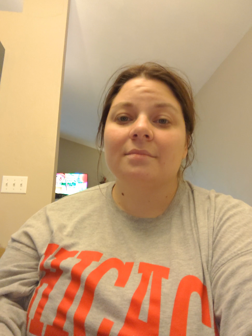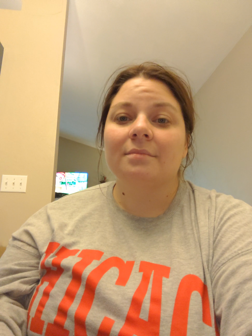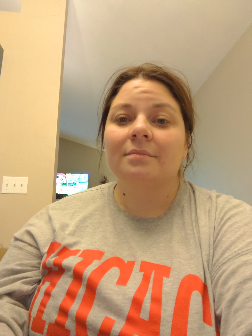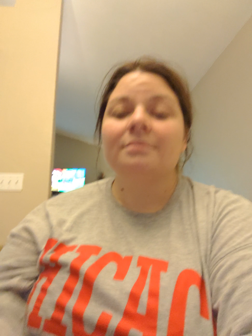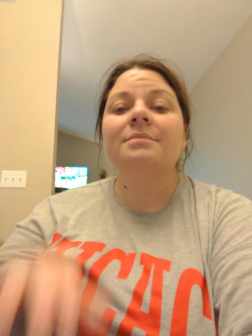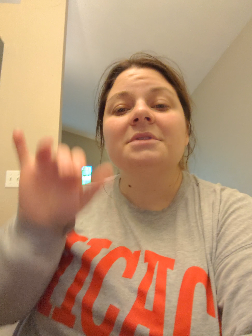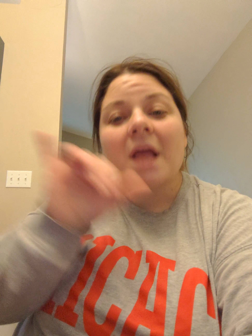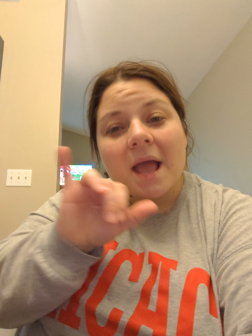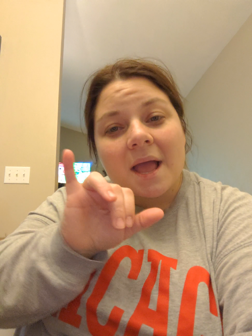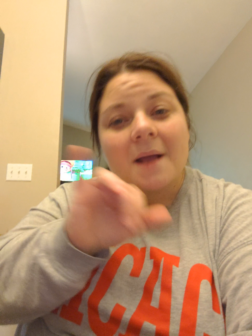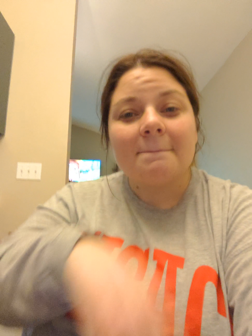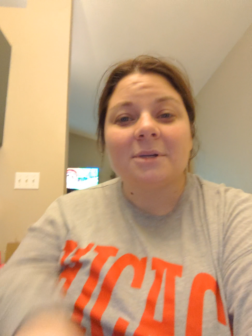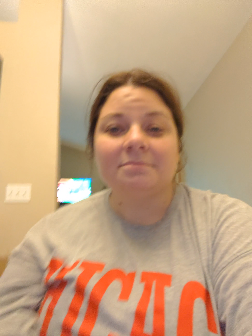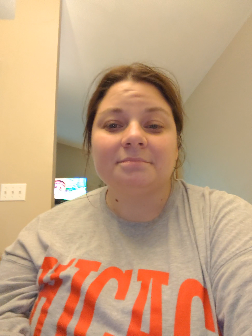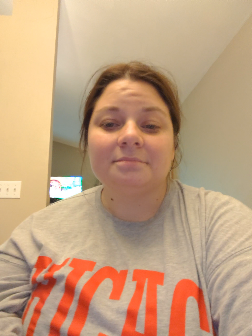same